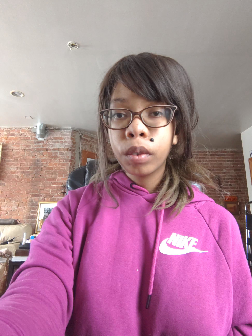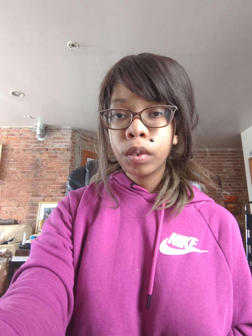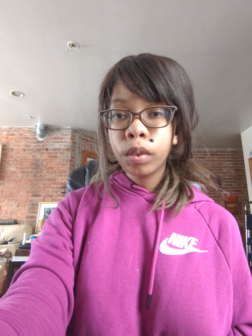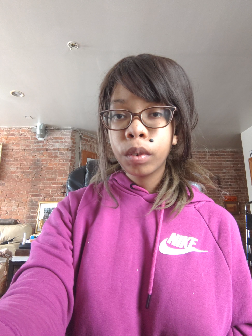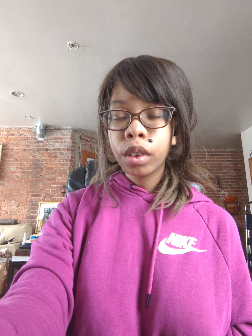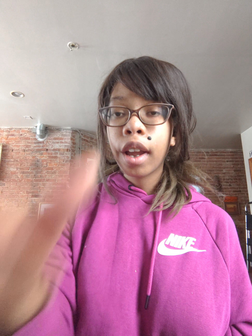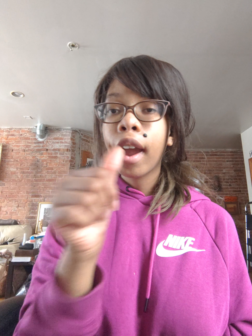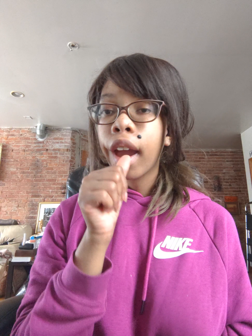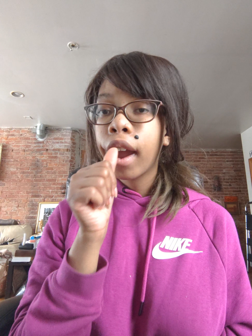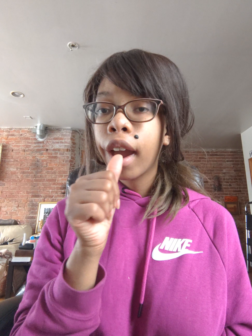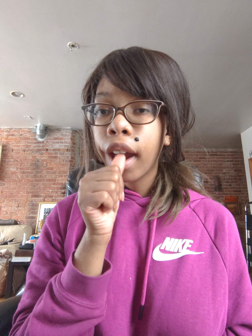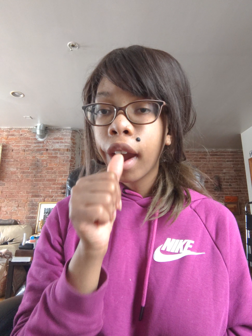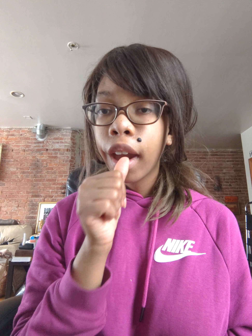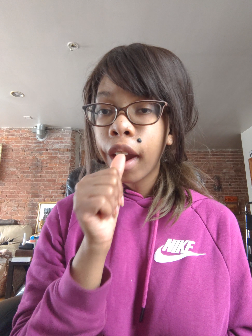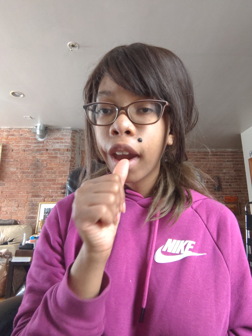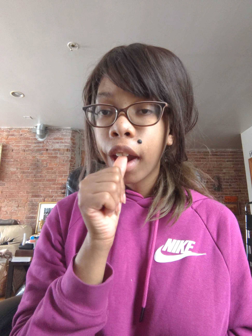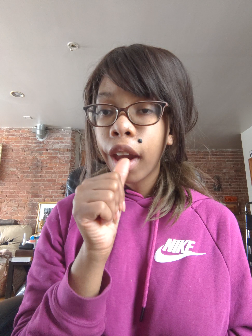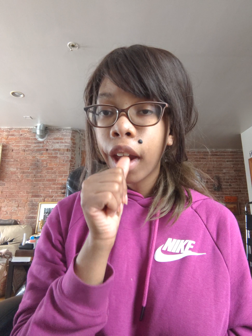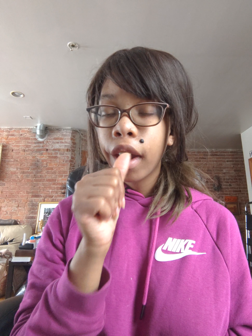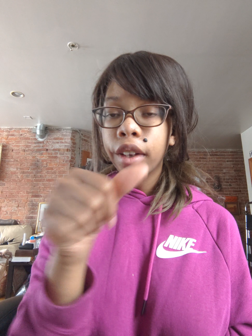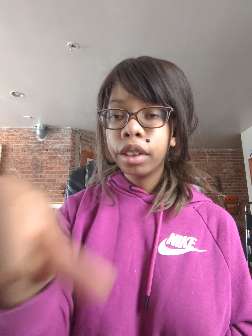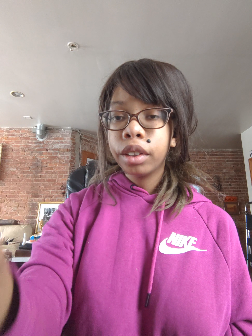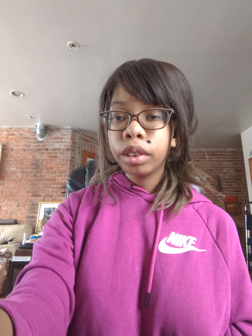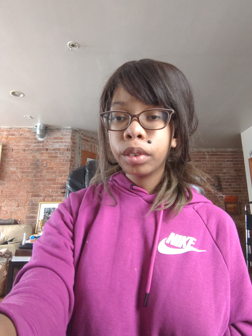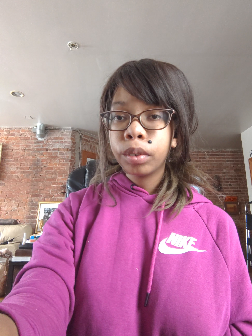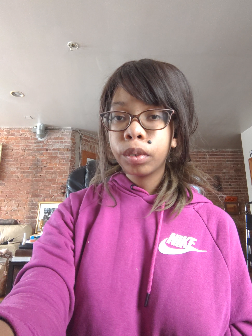nuts